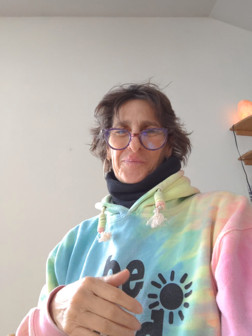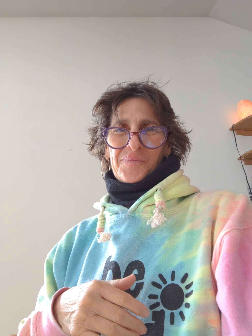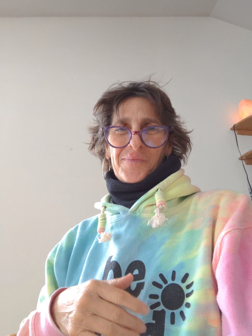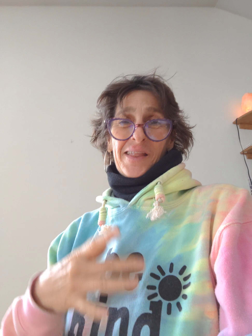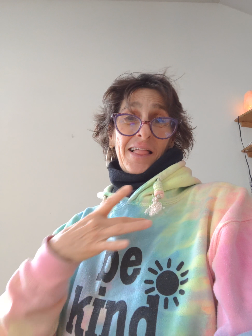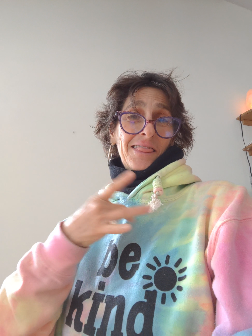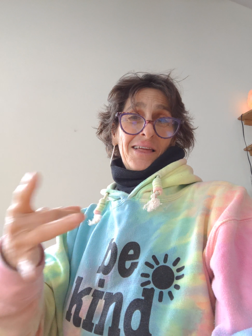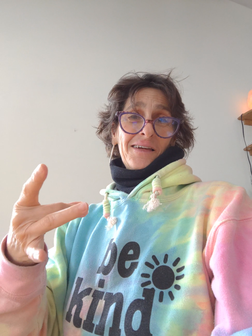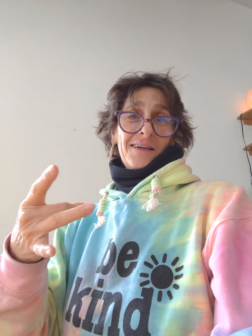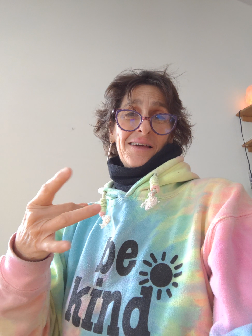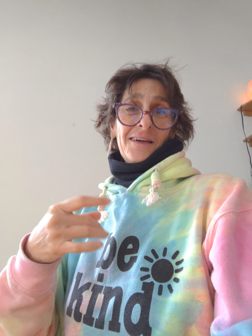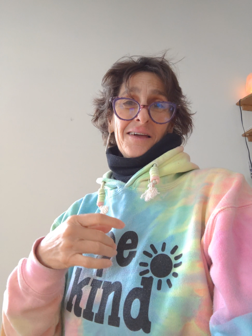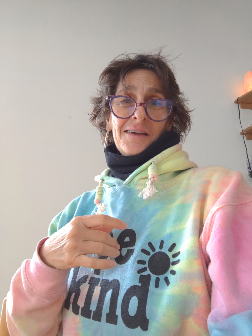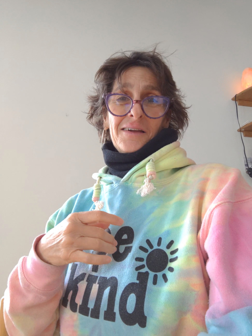like